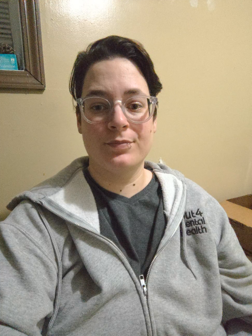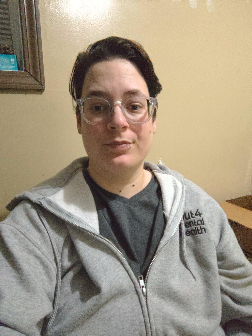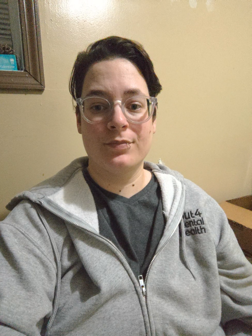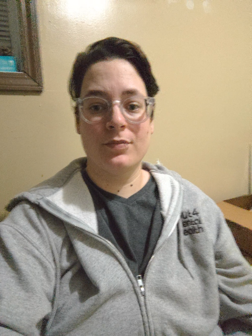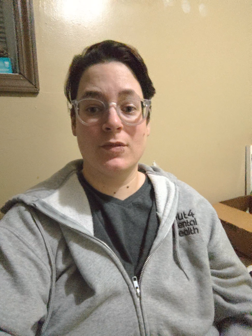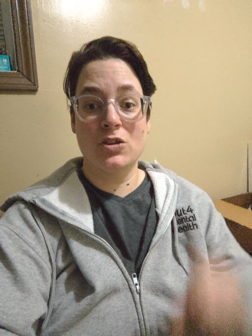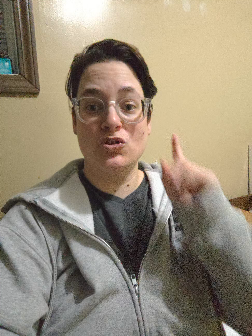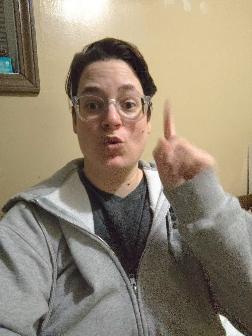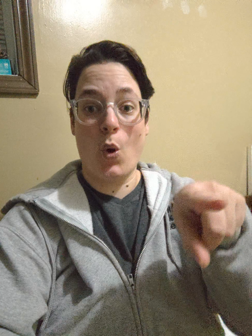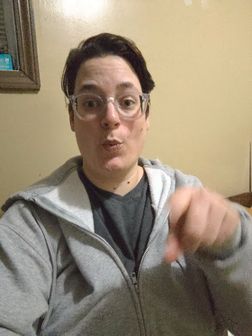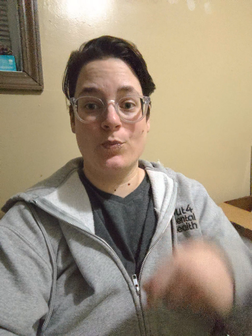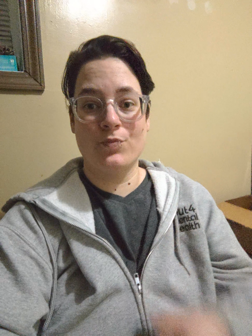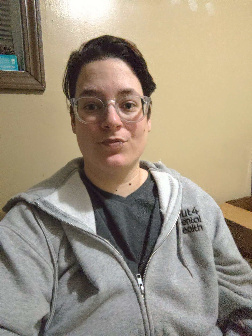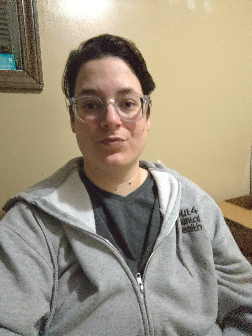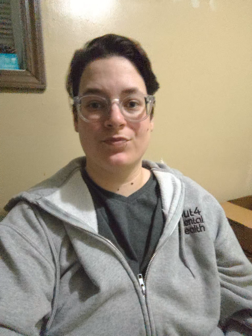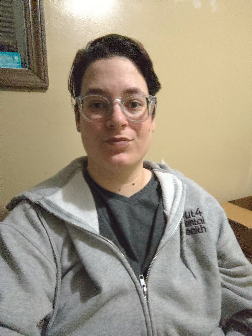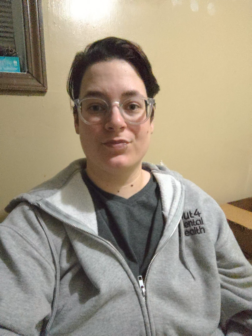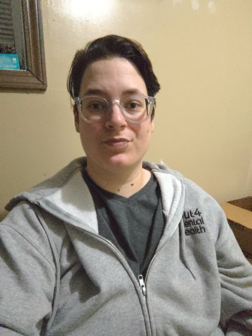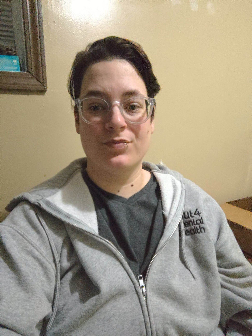go